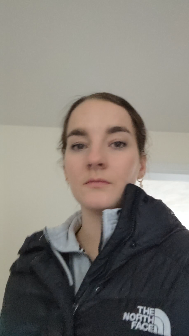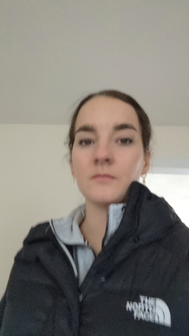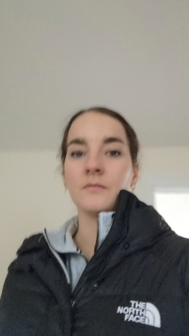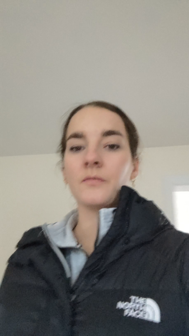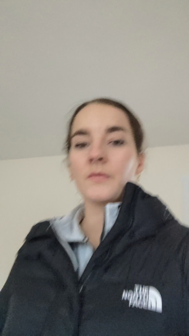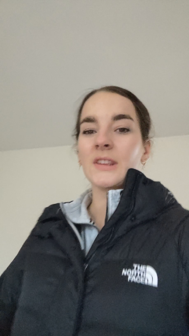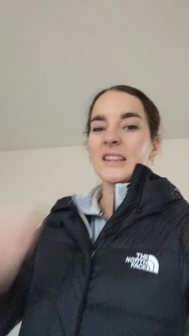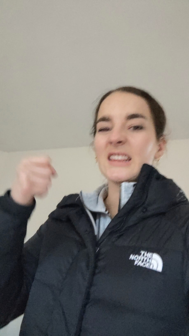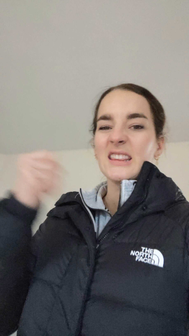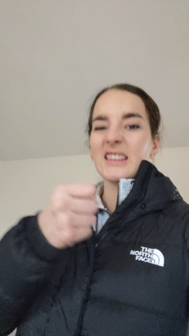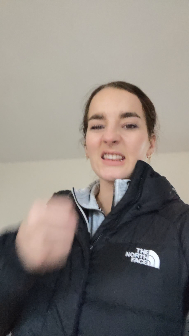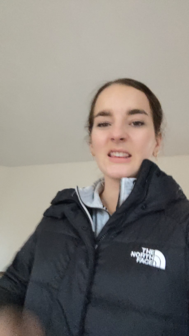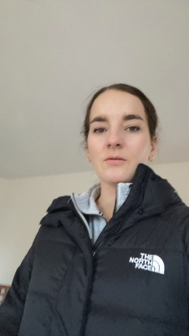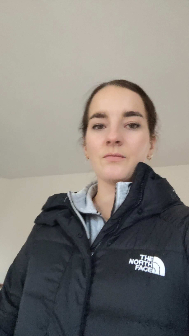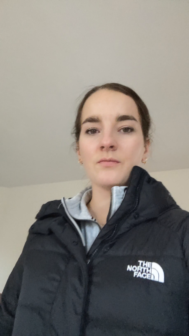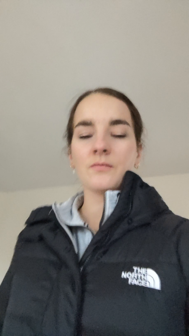hit